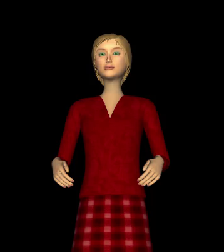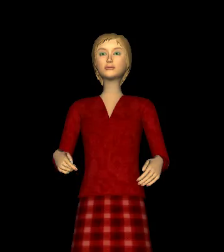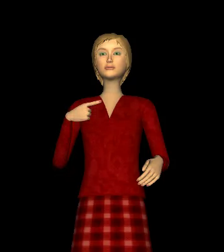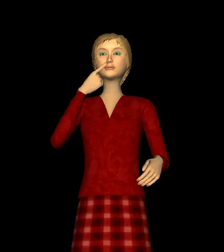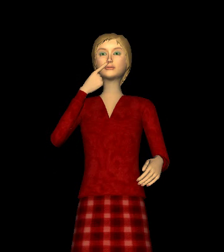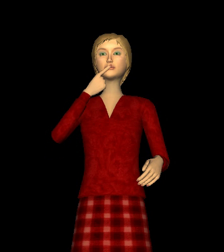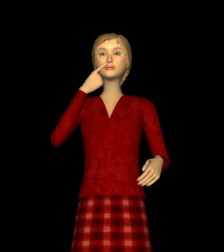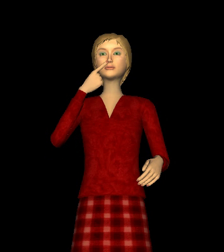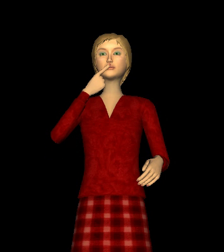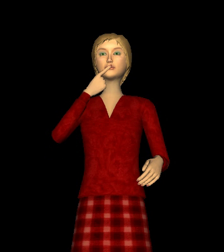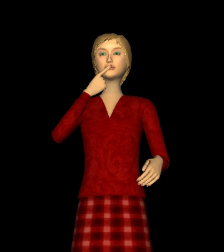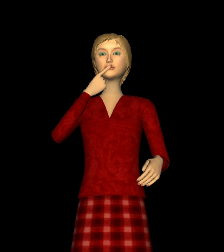طعم